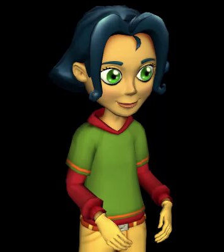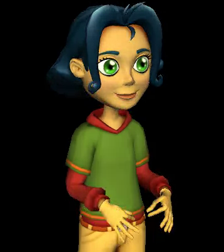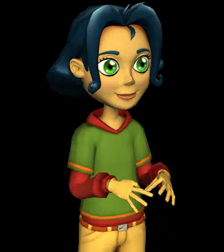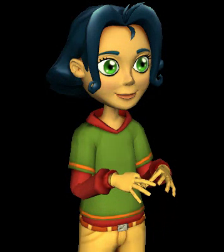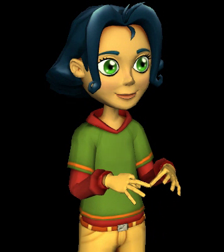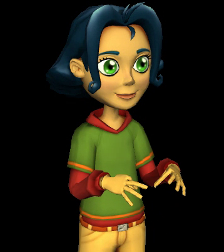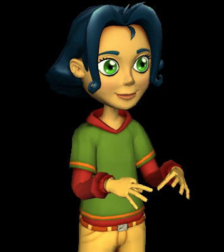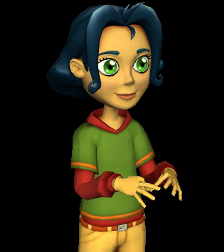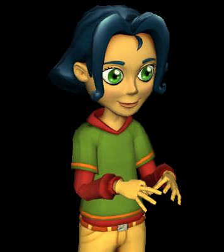غرفة